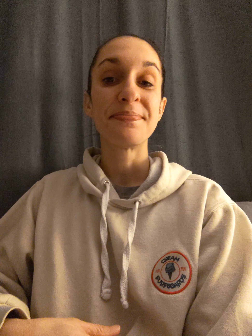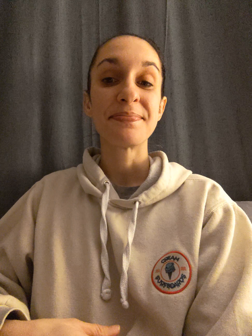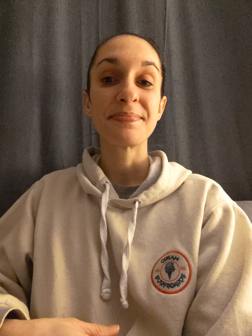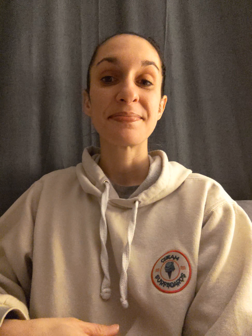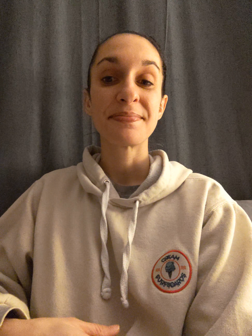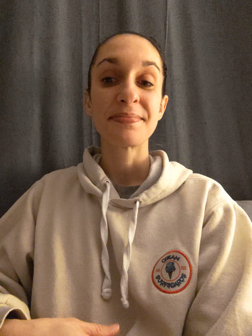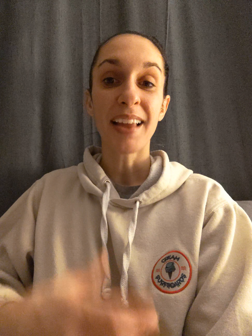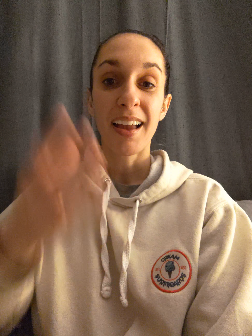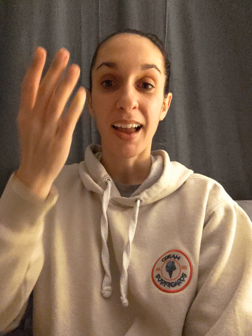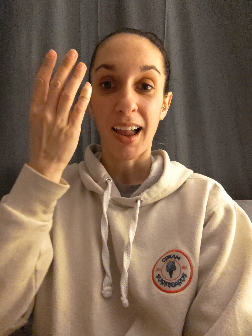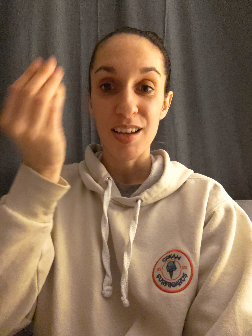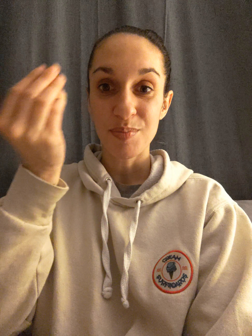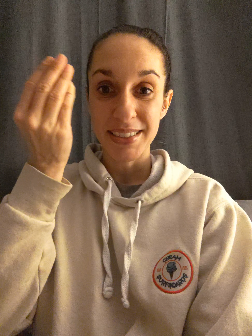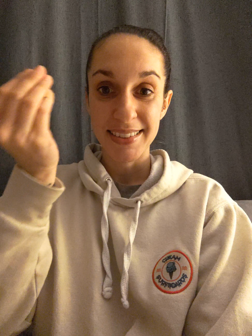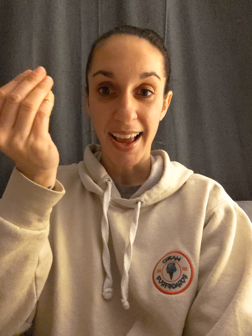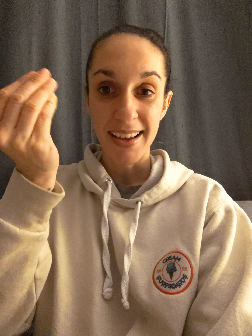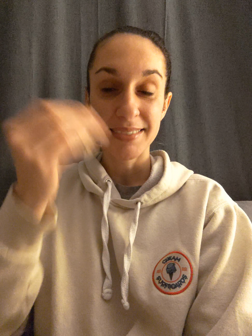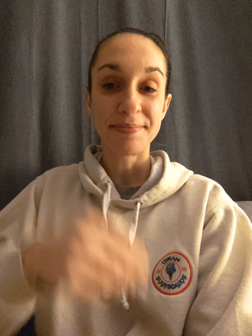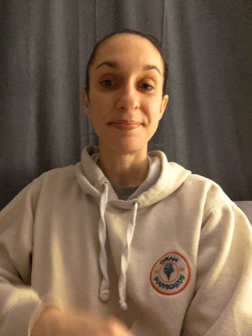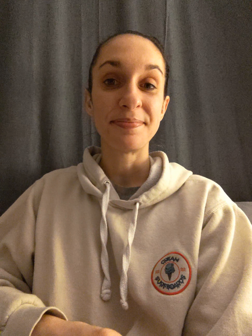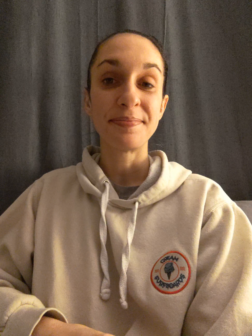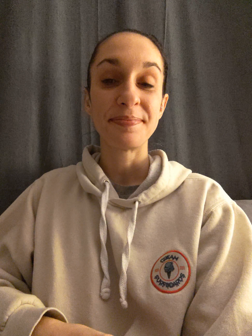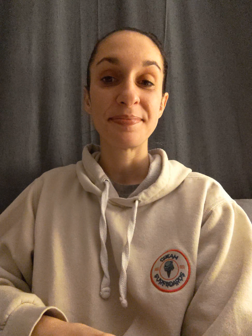outside